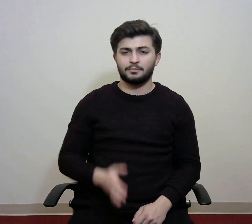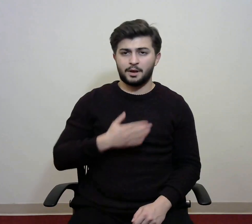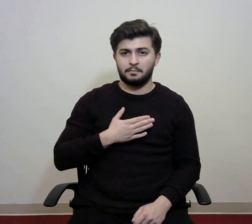mən